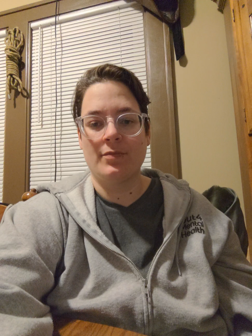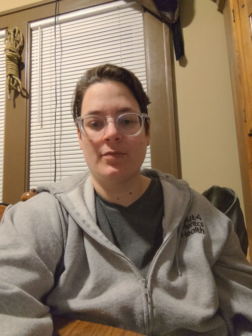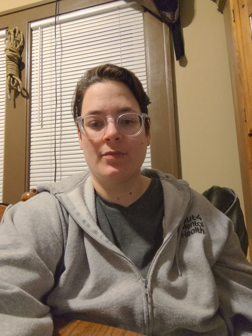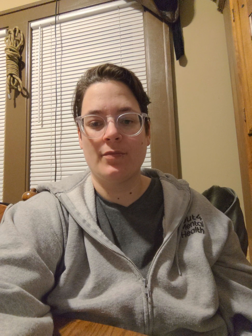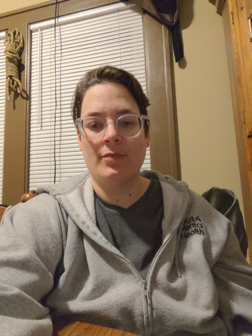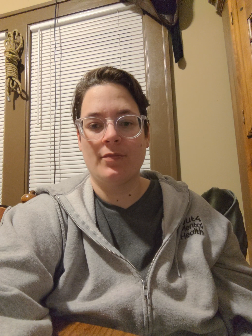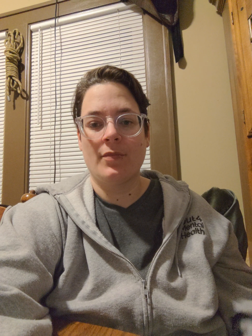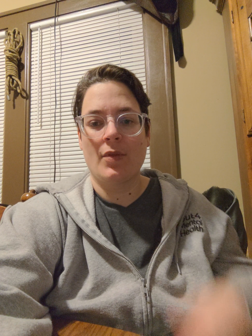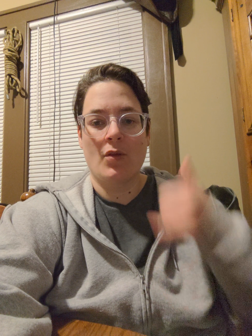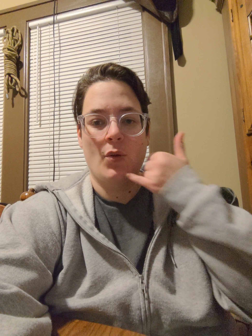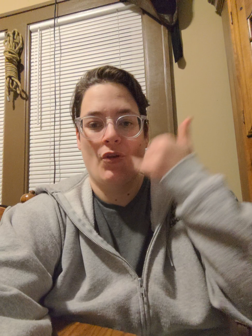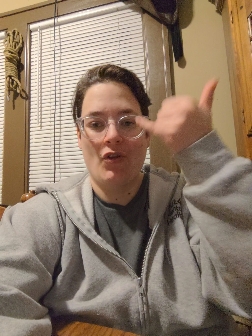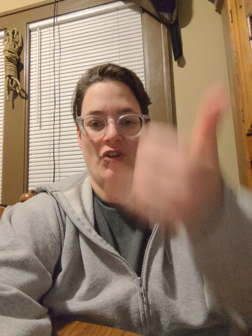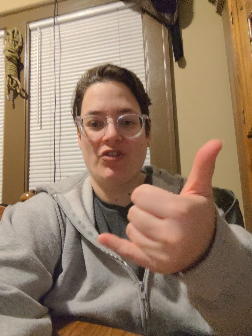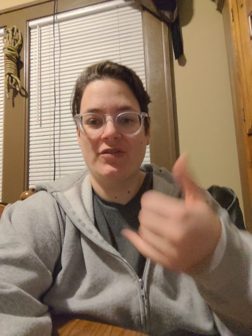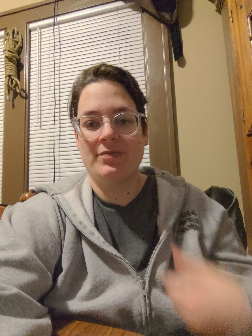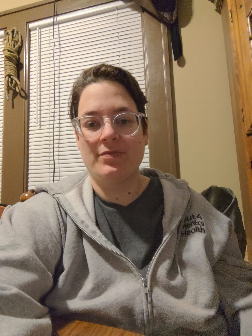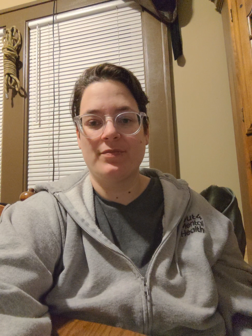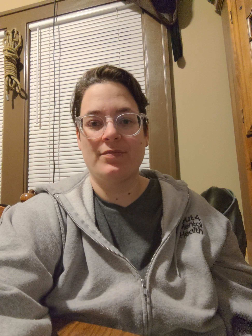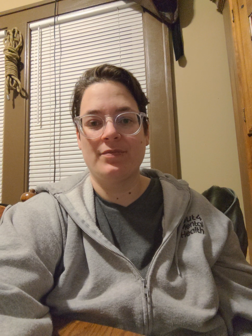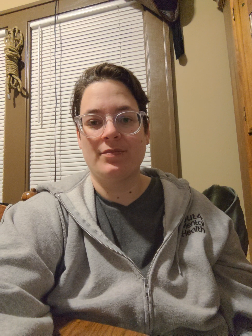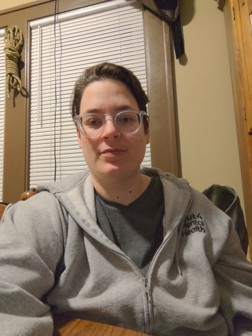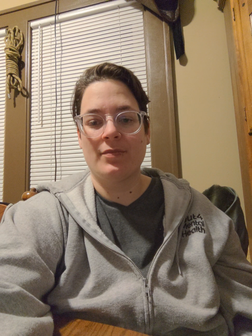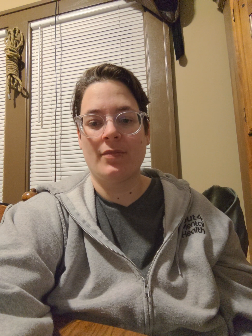call on the phone